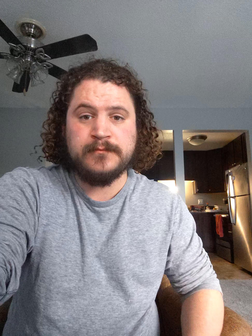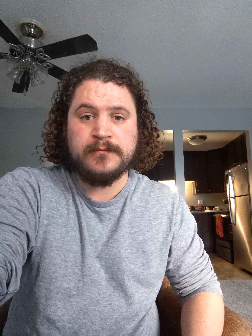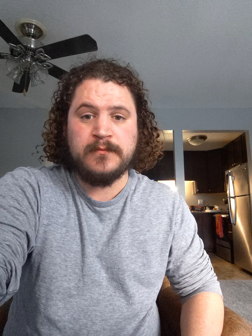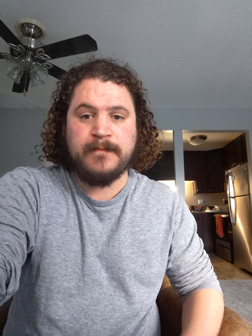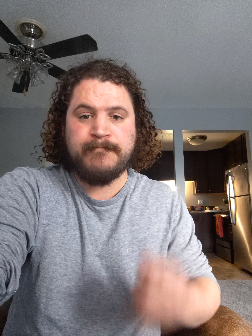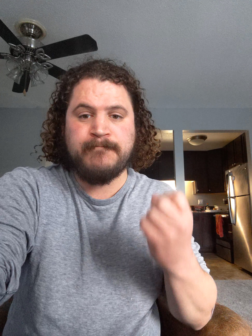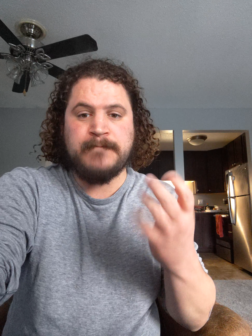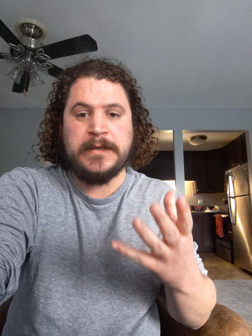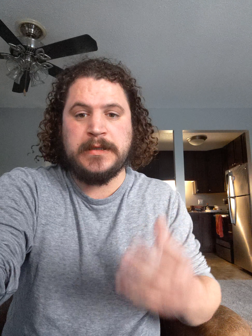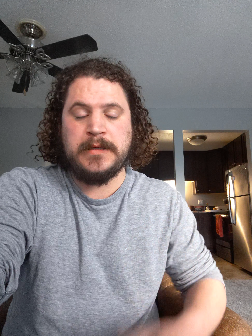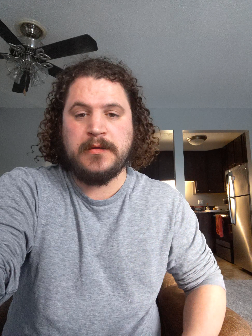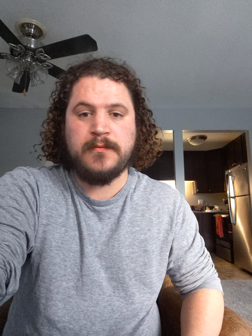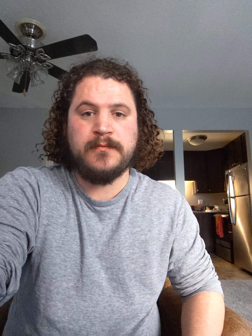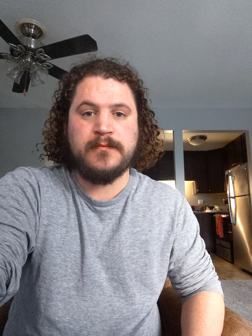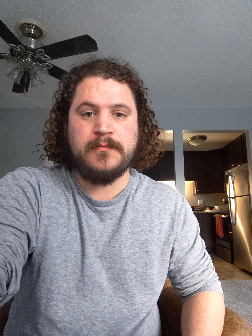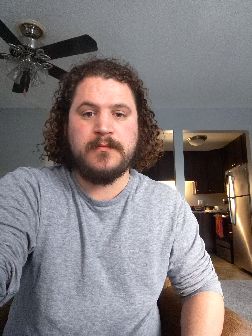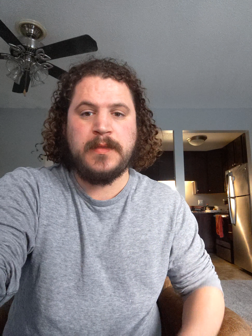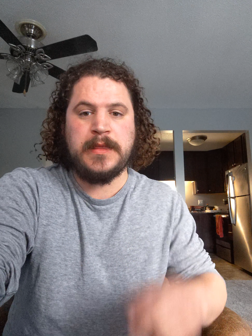many